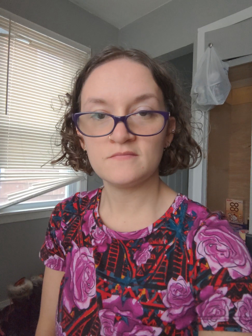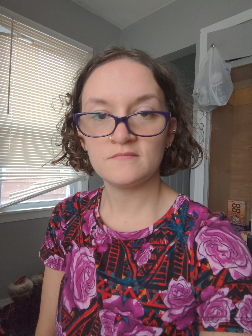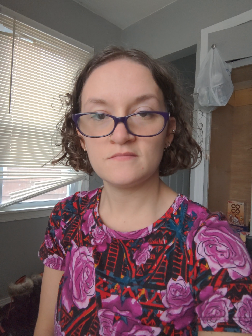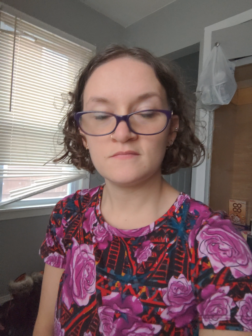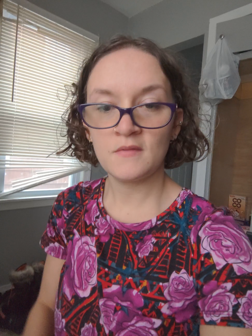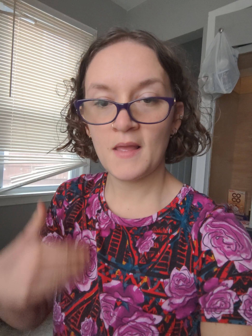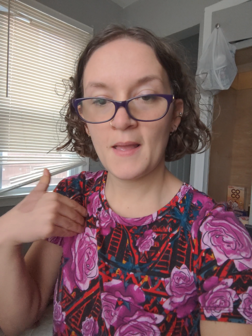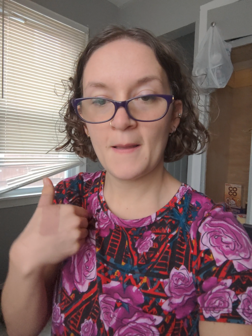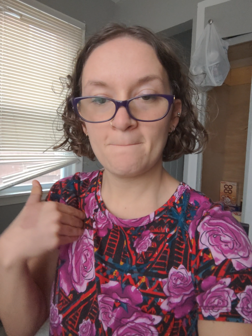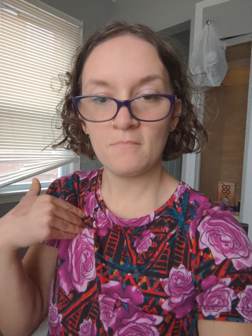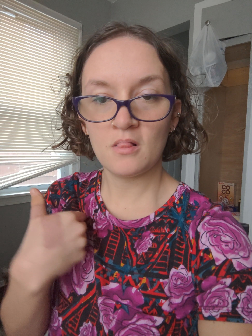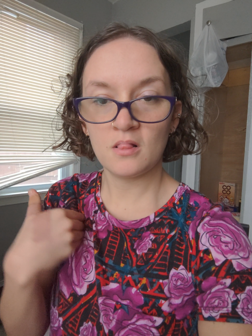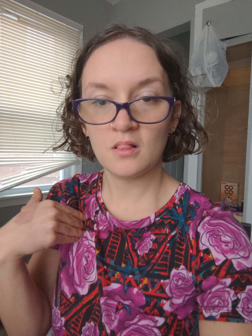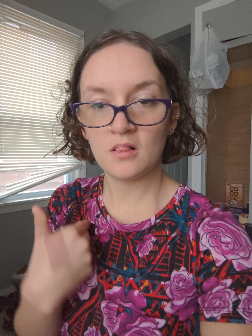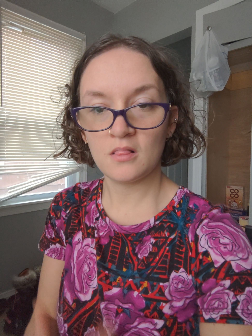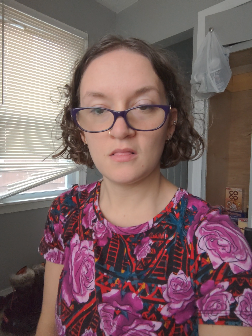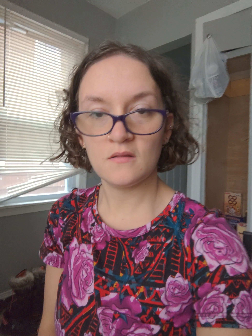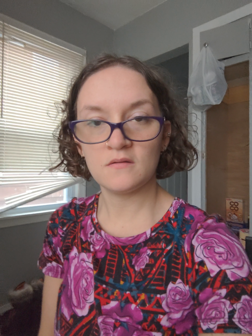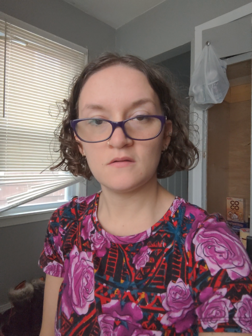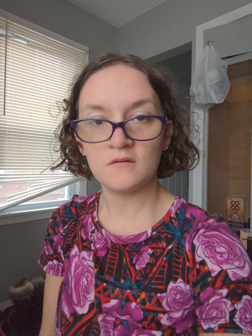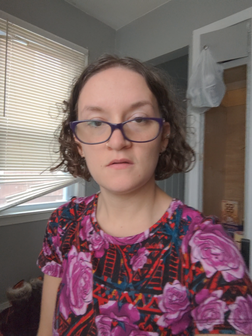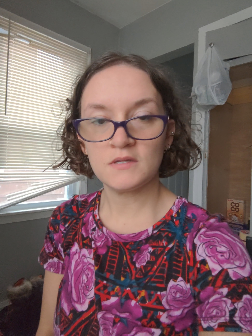animal